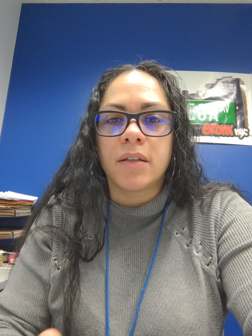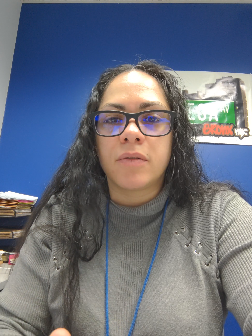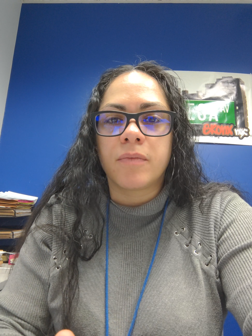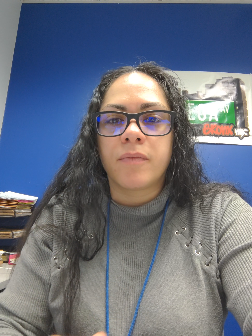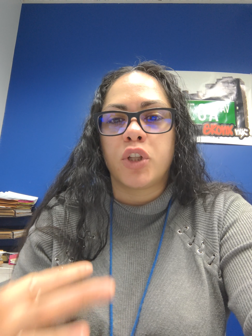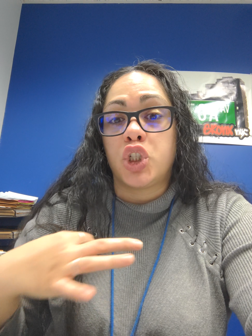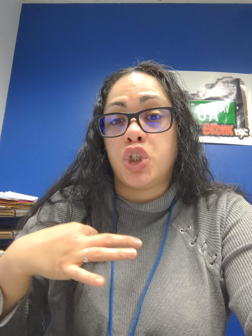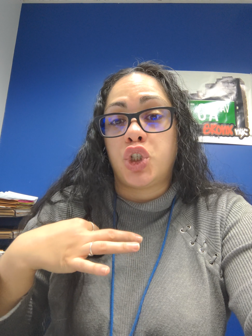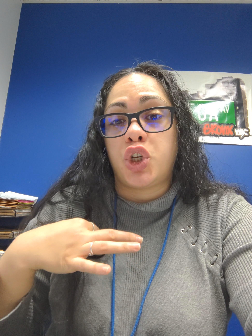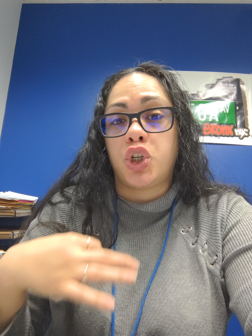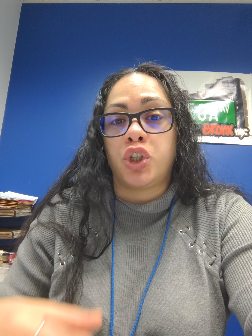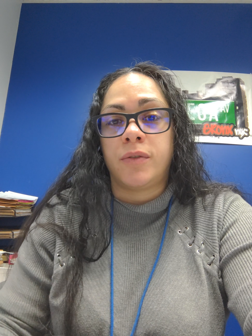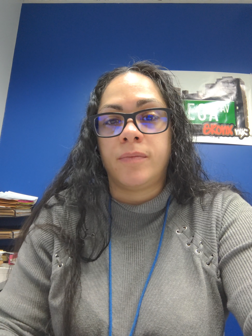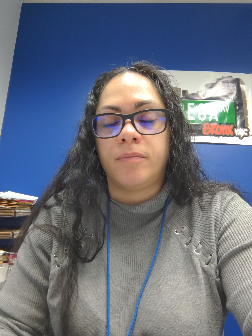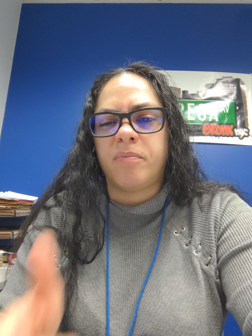shirt